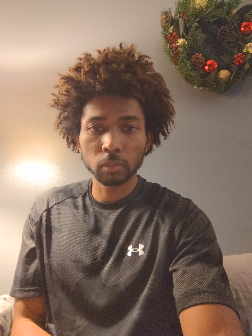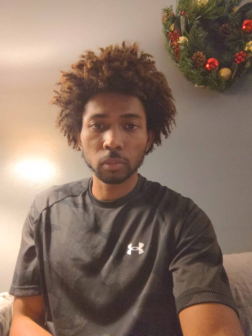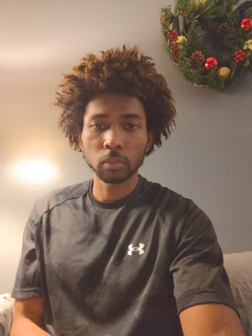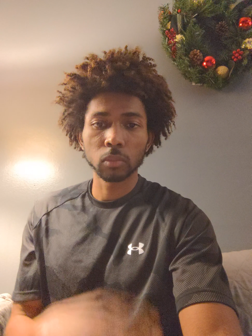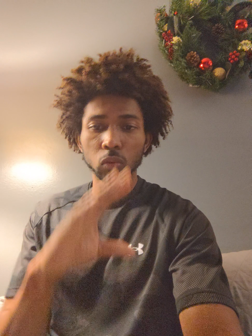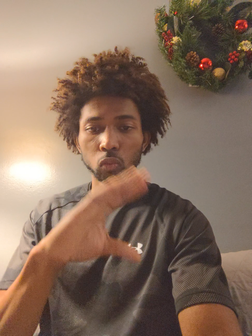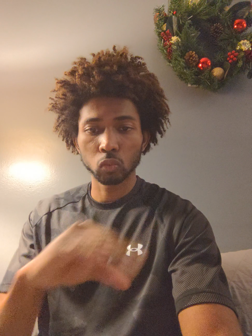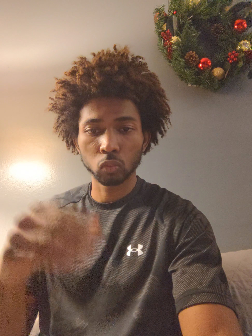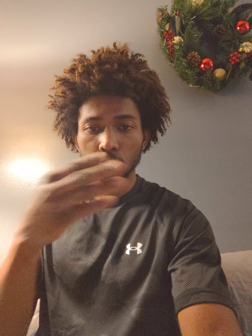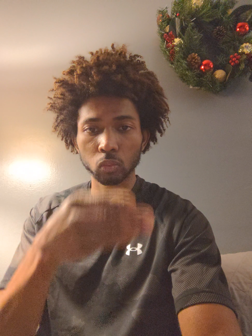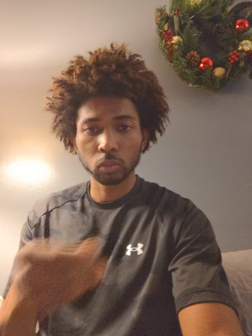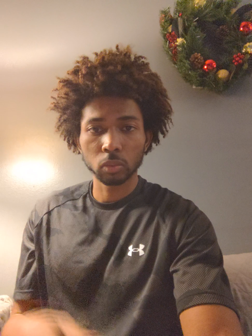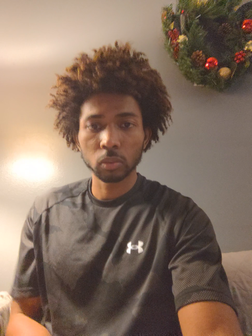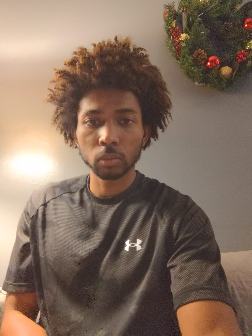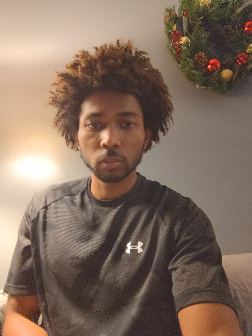story